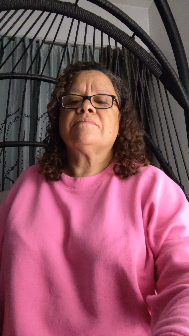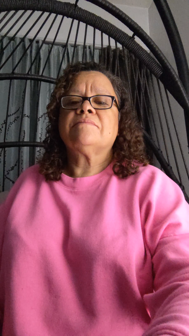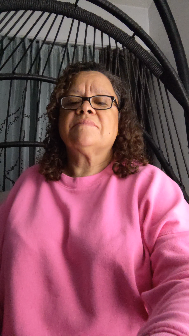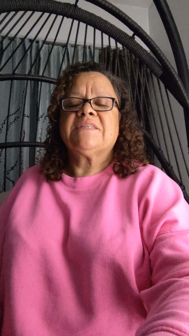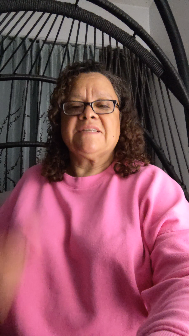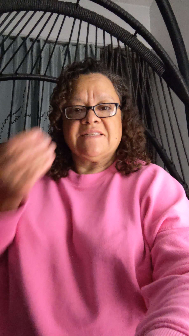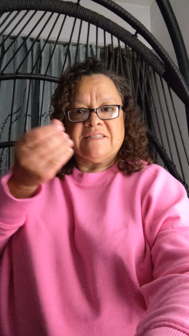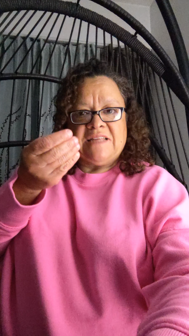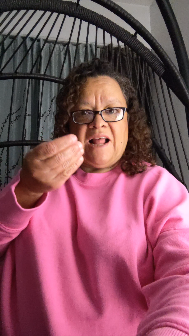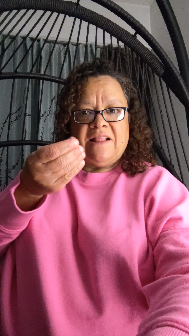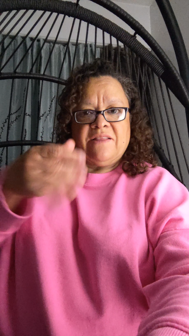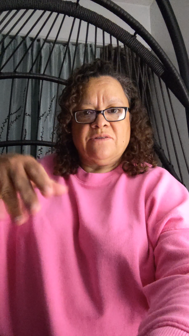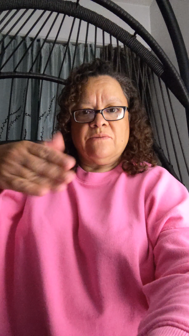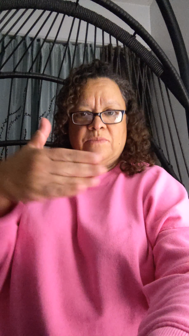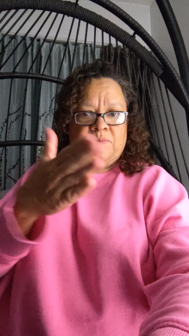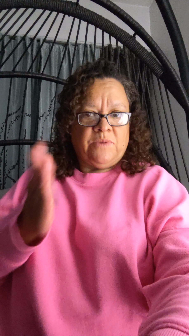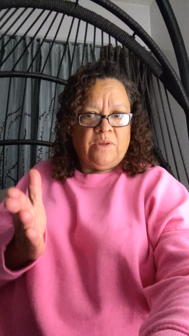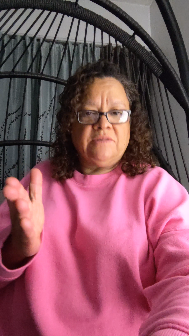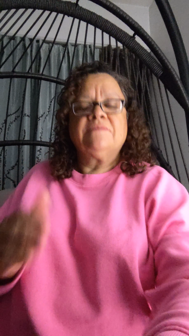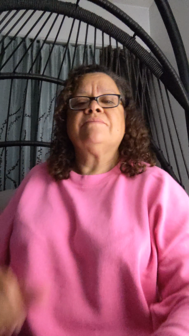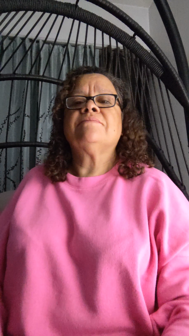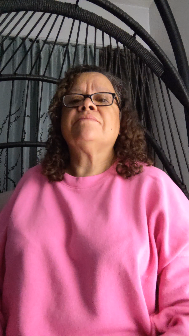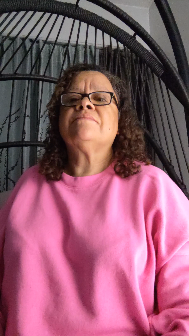sandbox